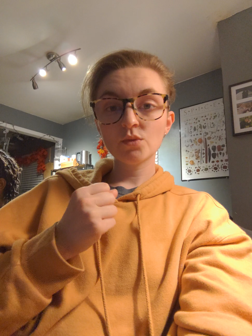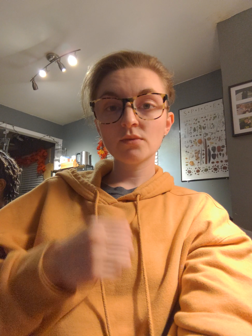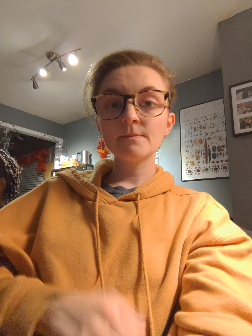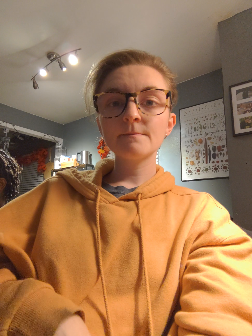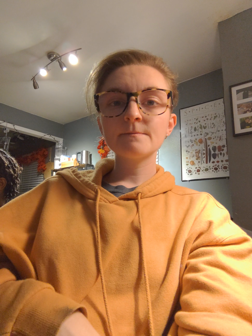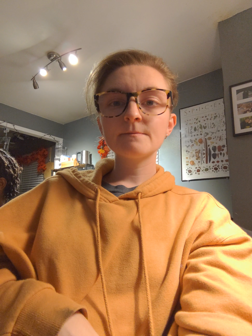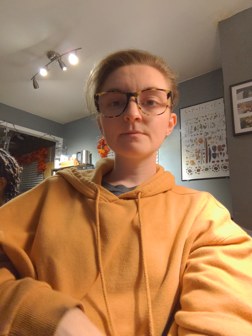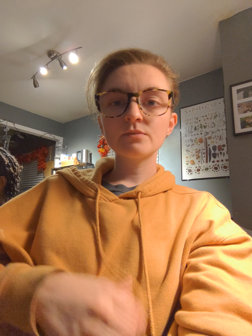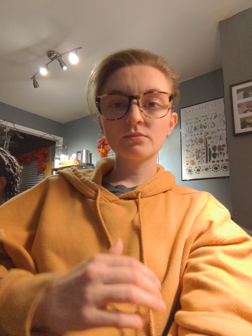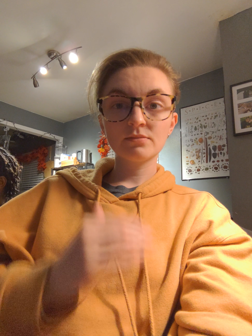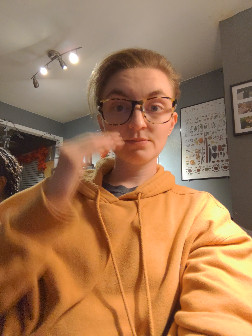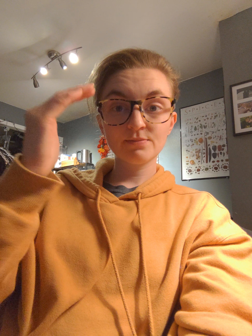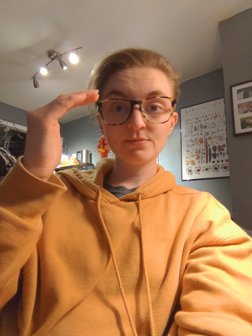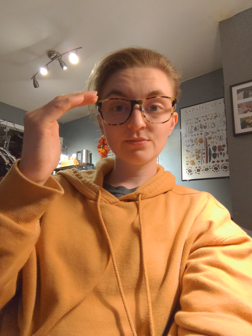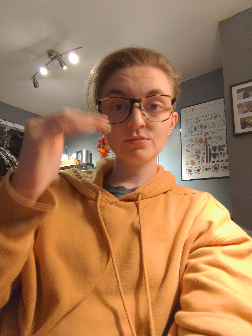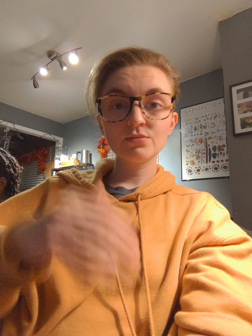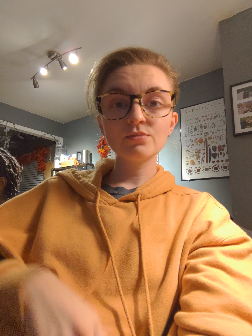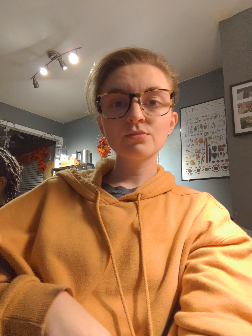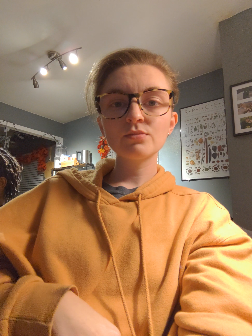big